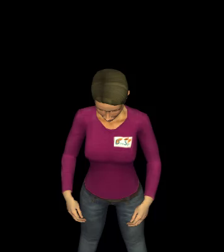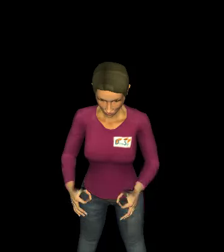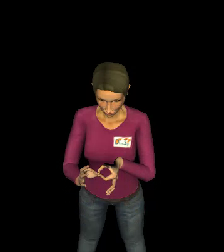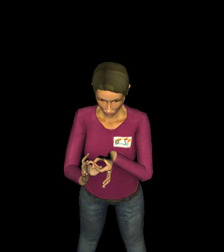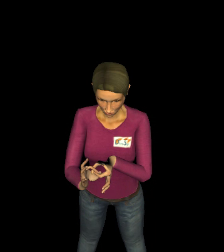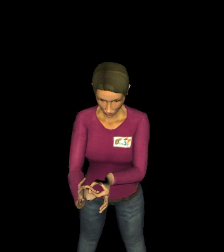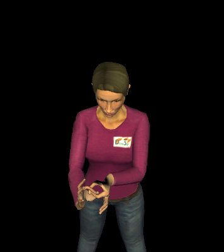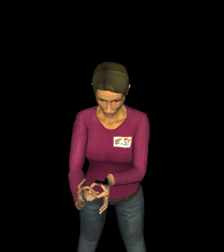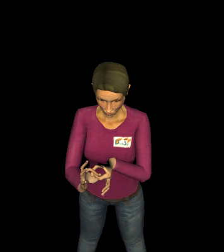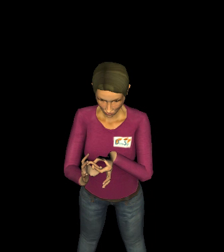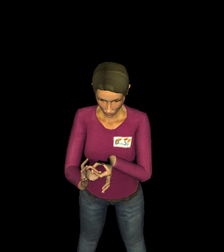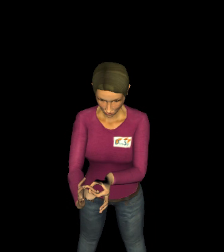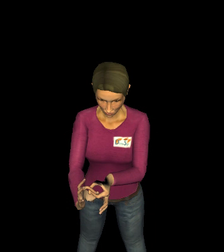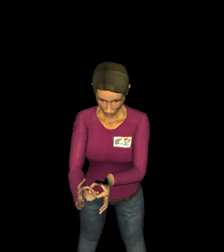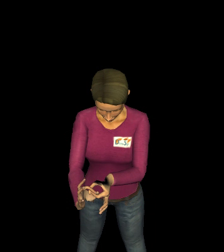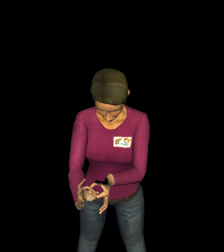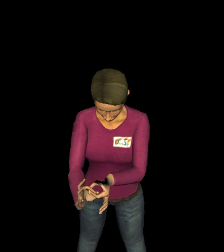علاقة